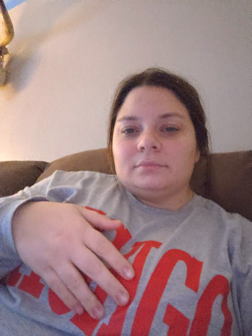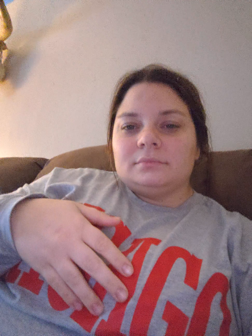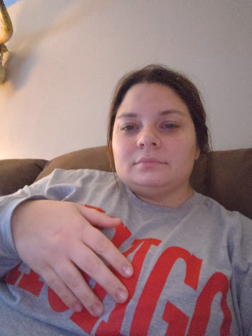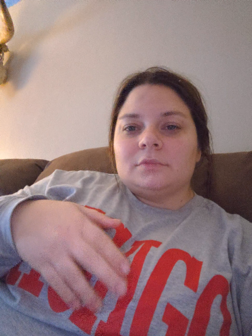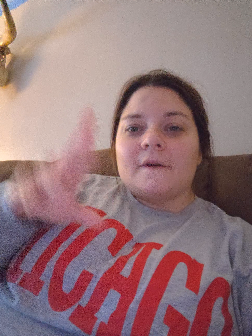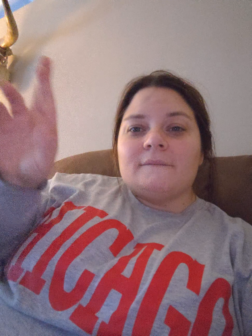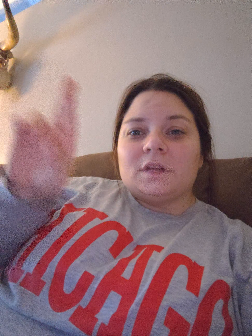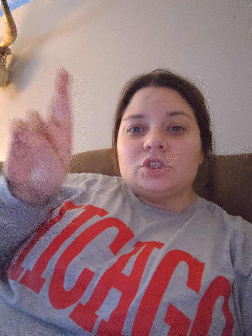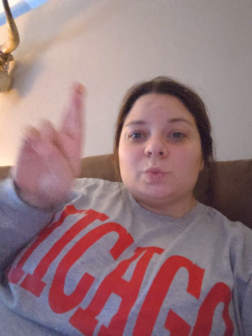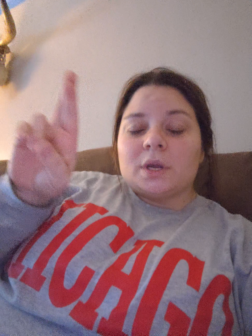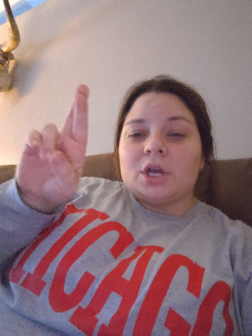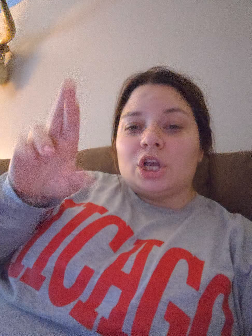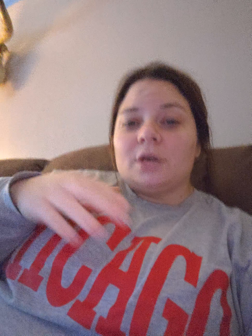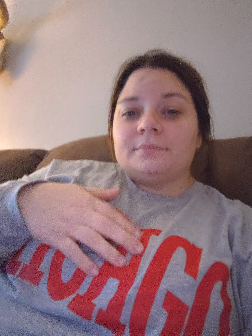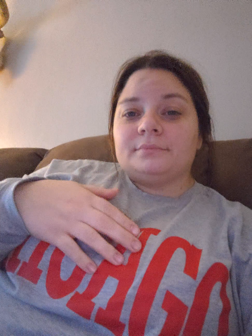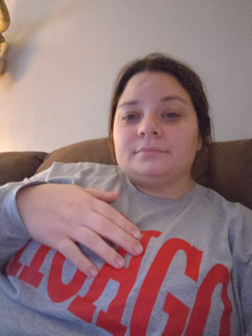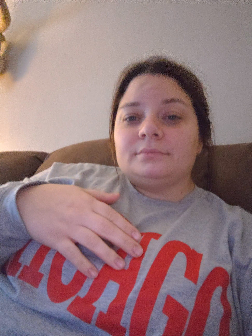refrigerator